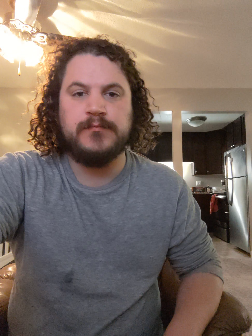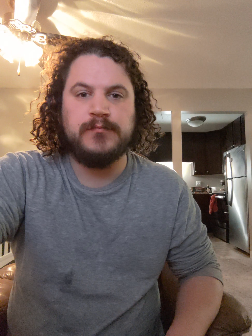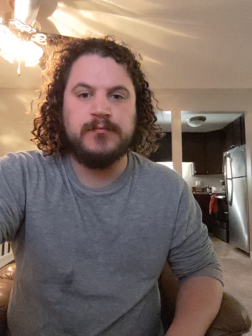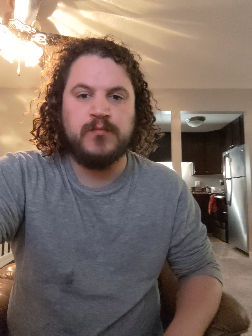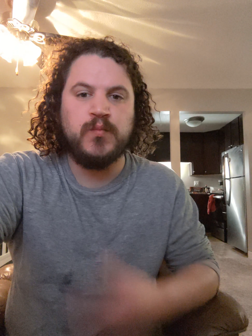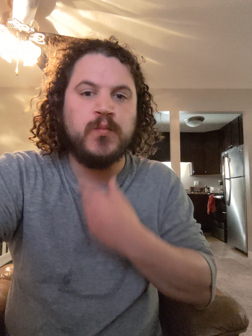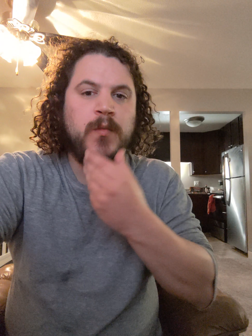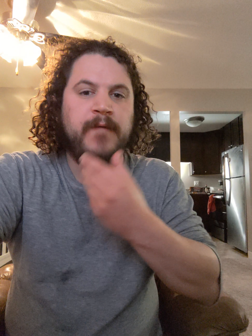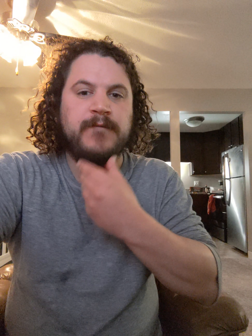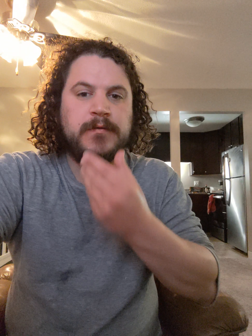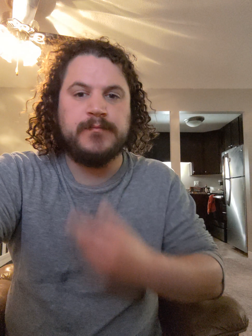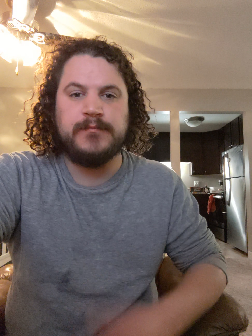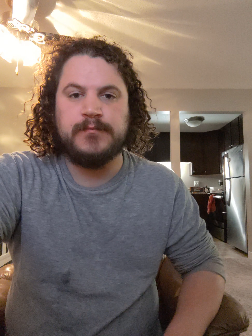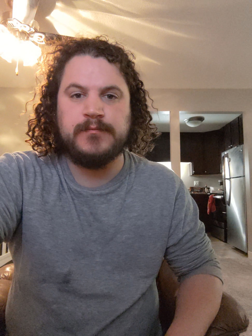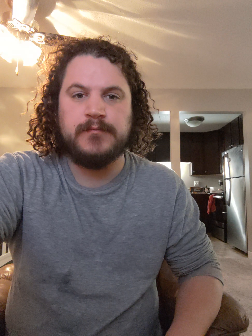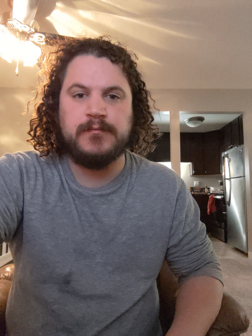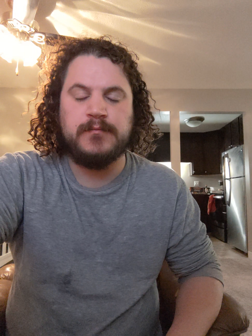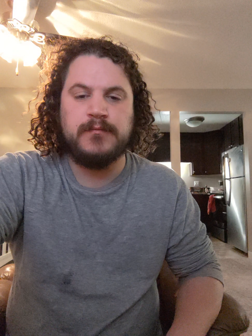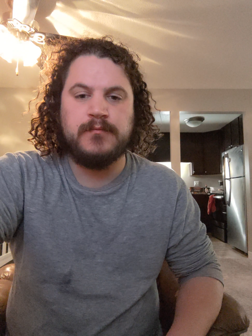giraffe